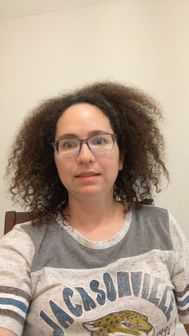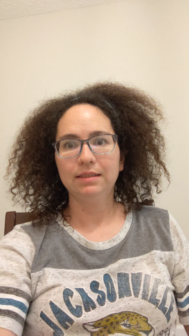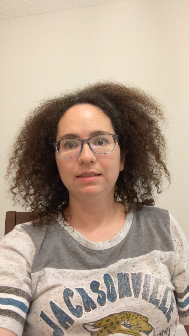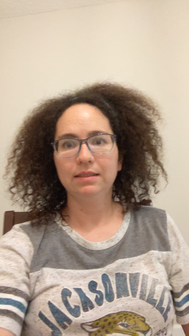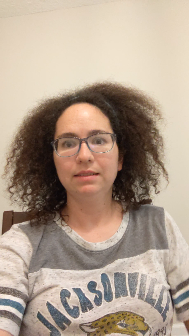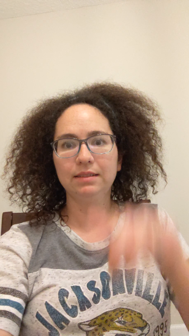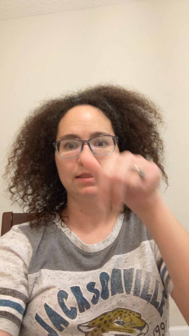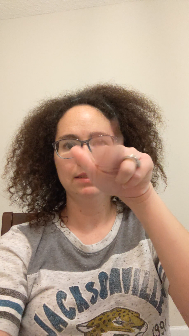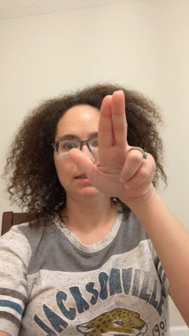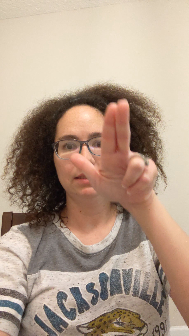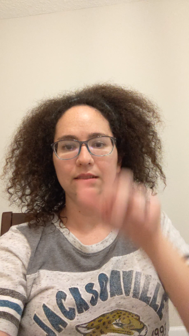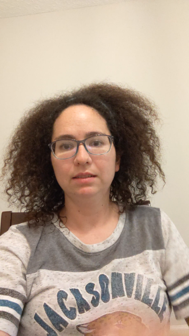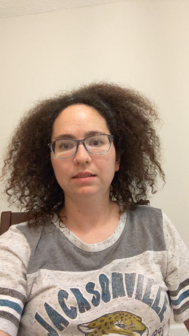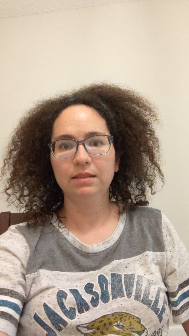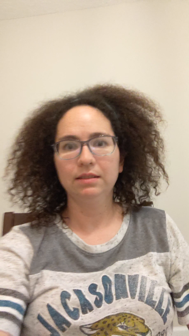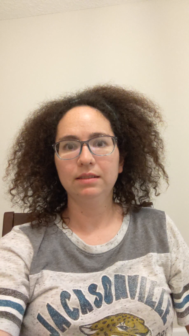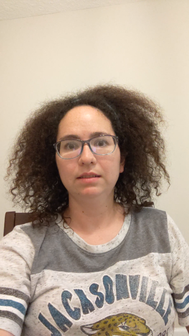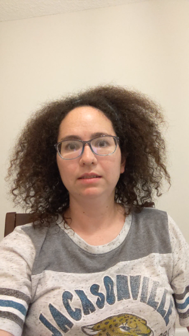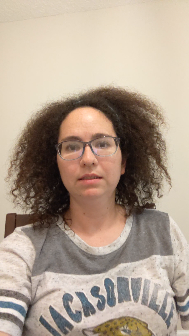lick